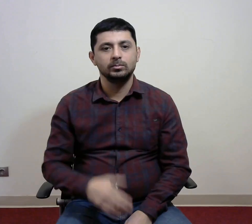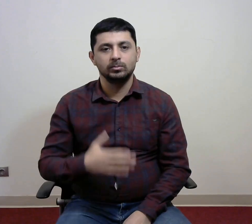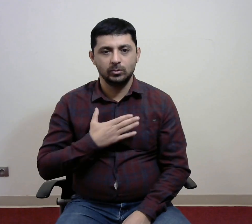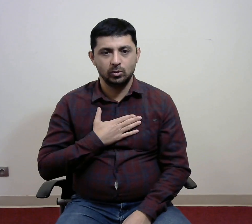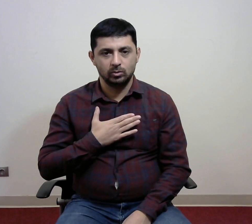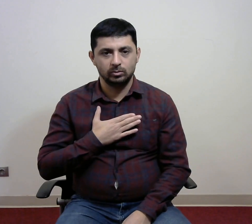mən